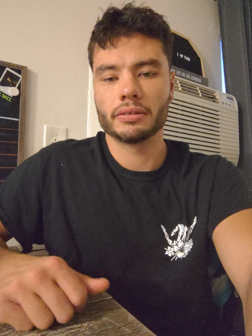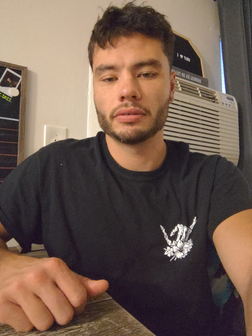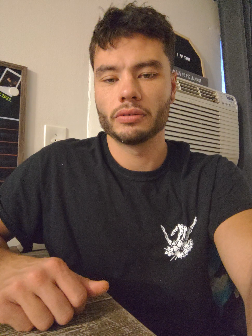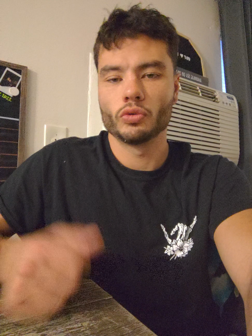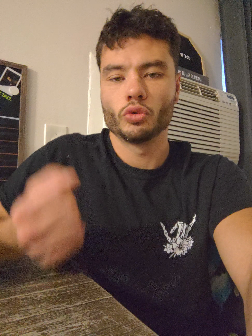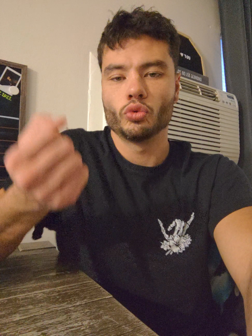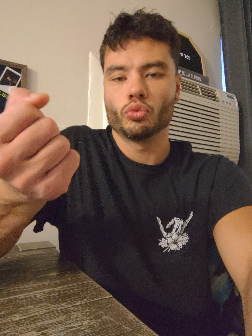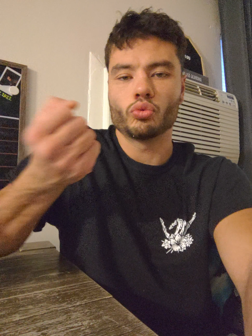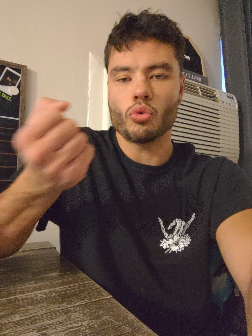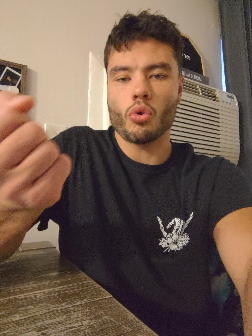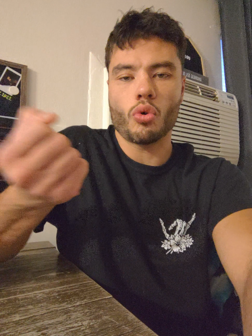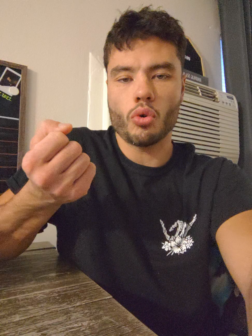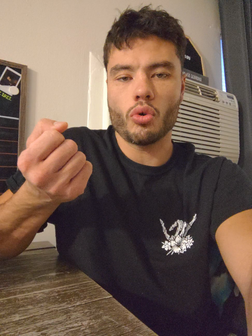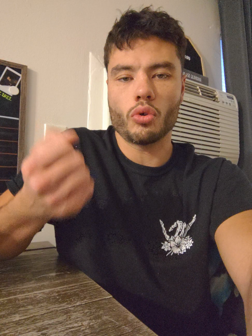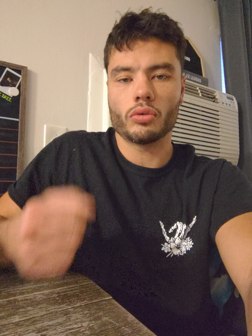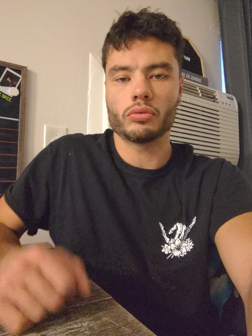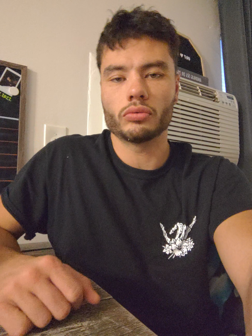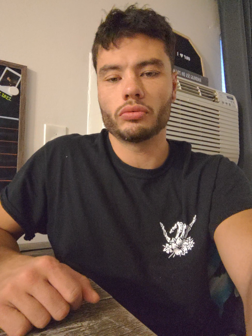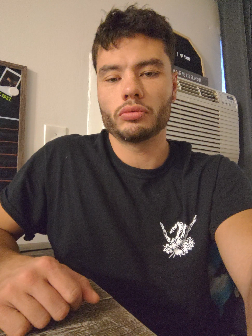drawer